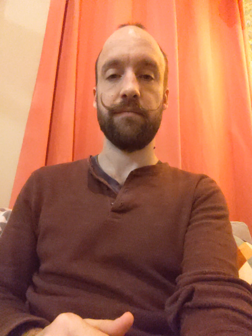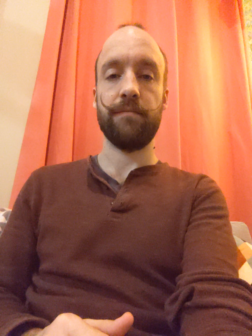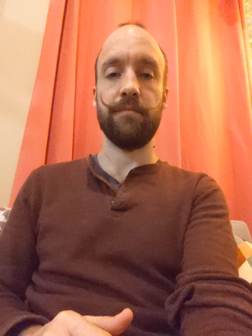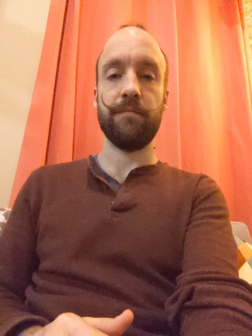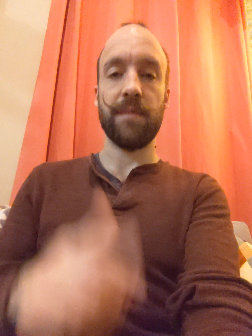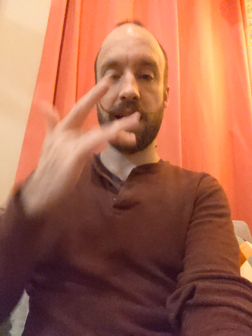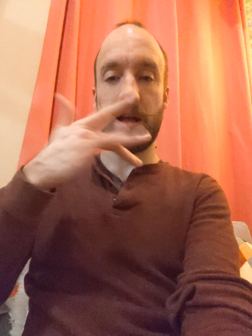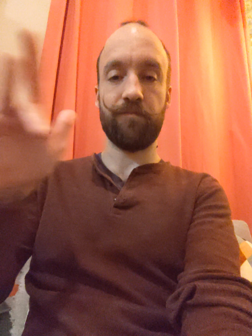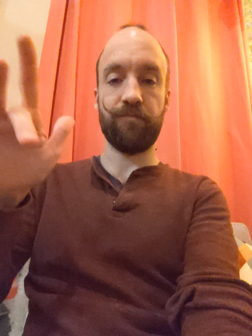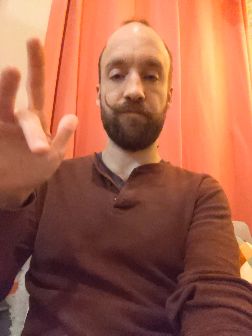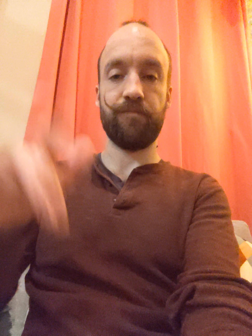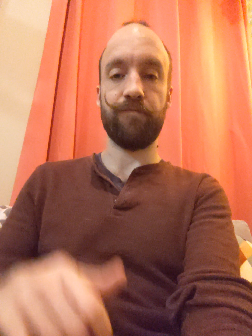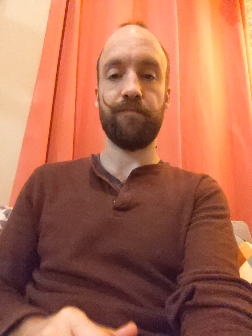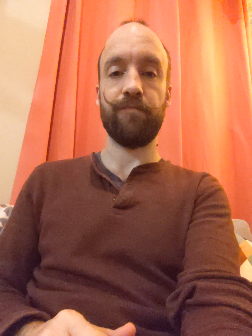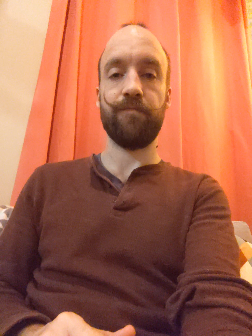empty